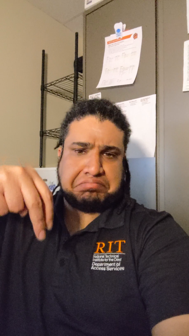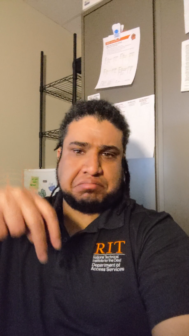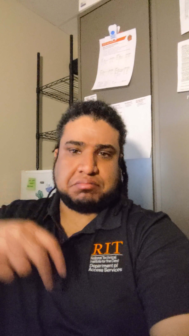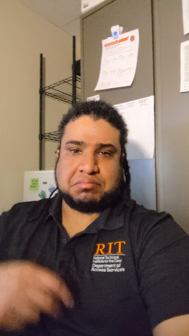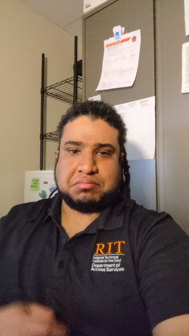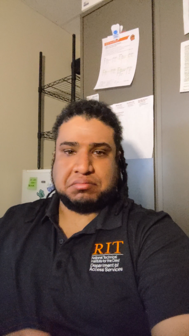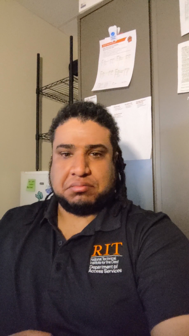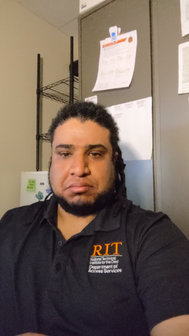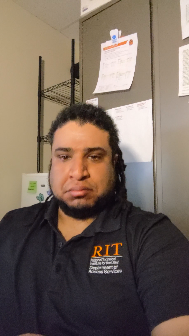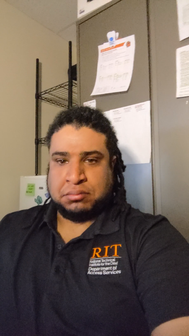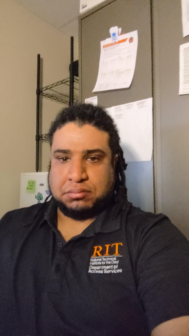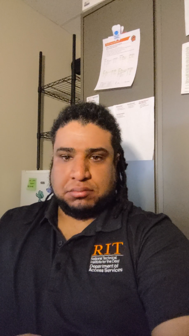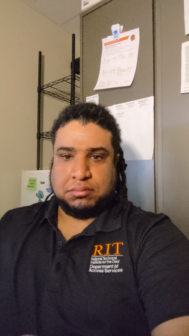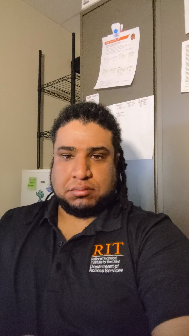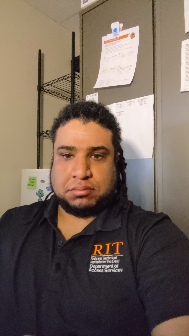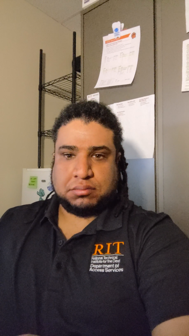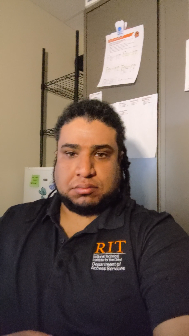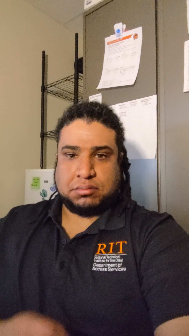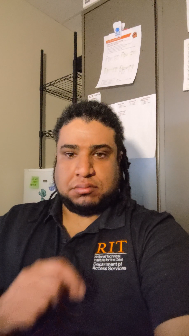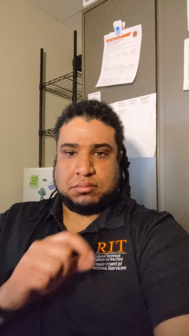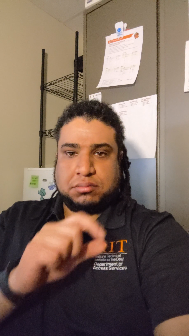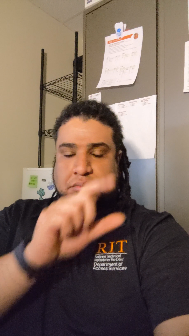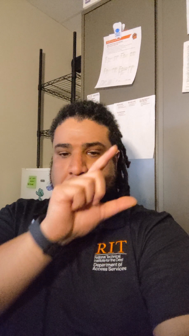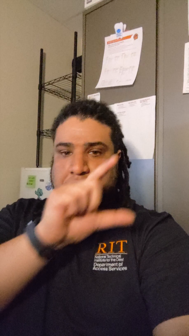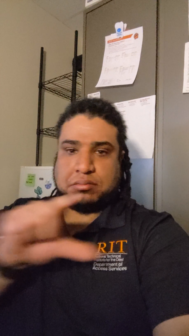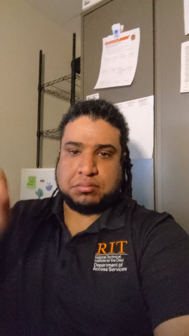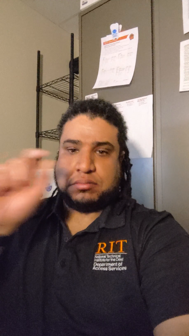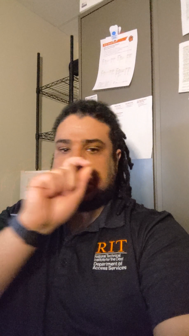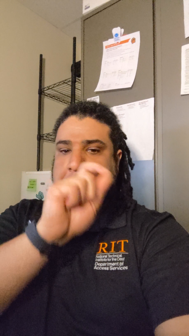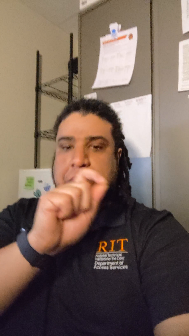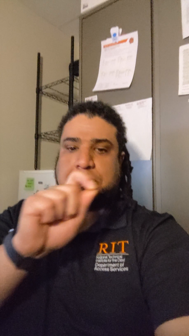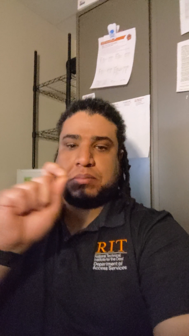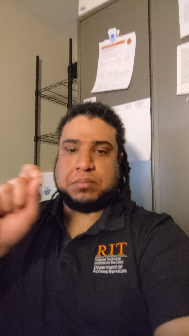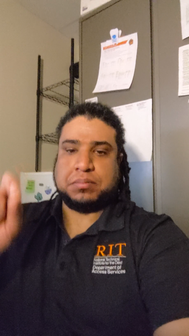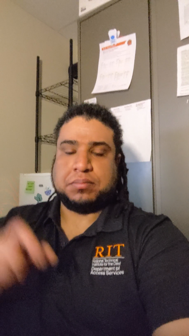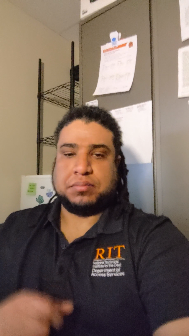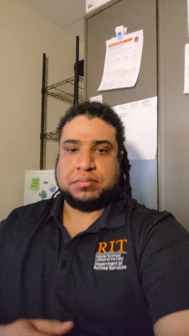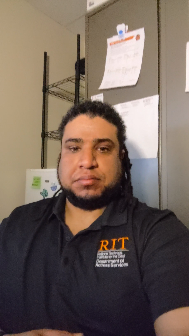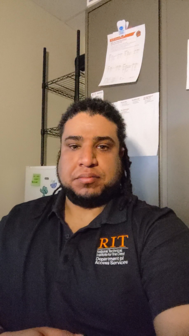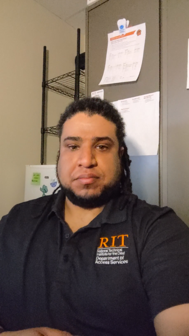peas